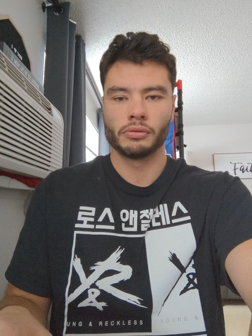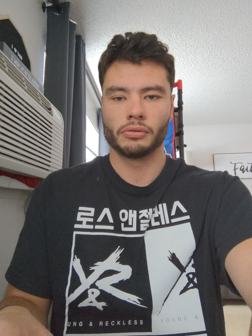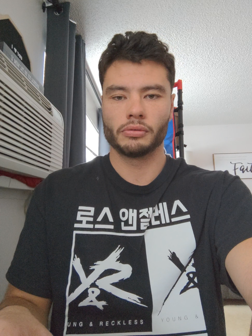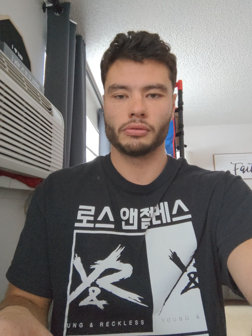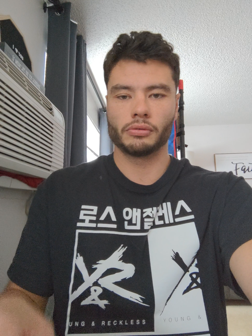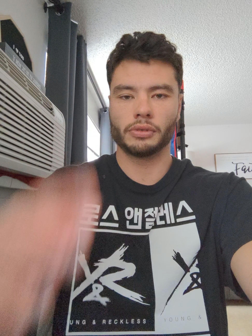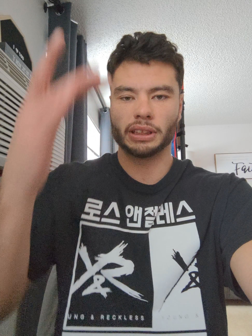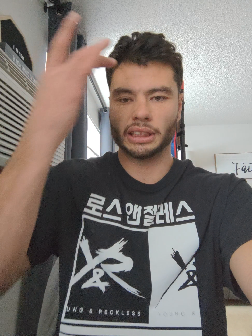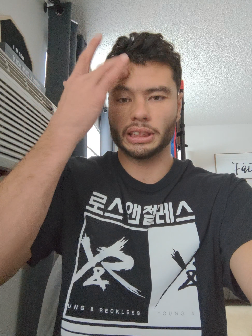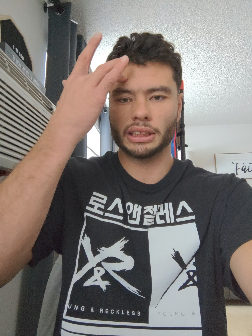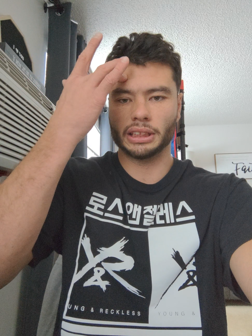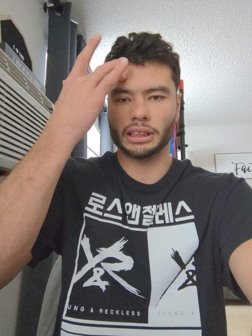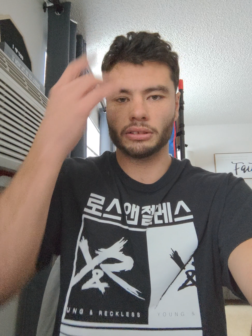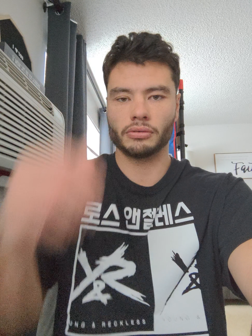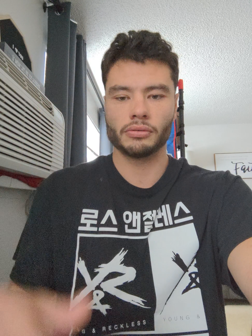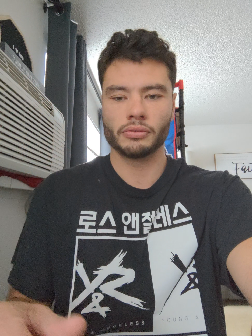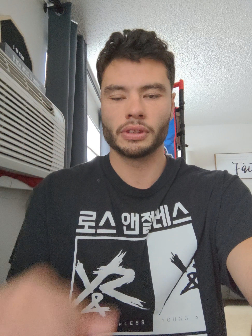sick